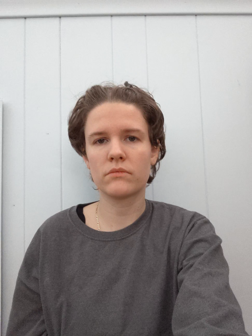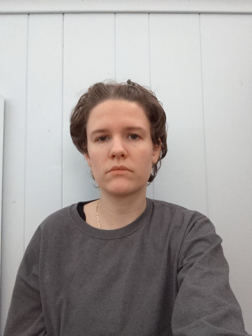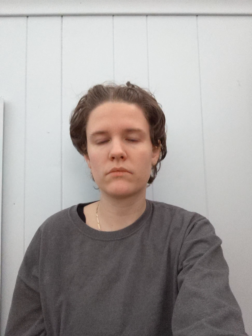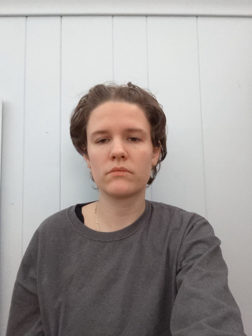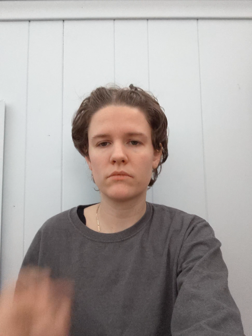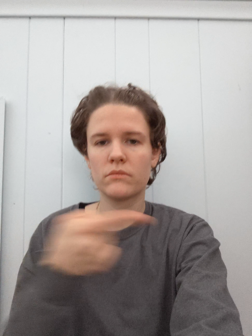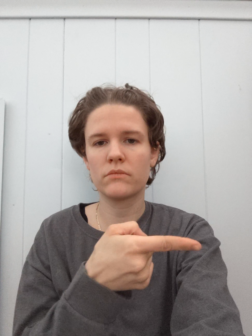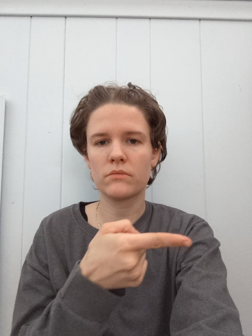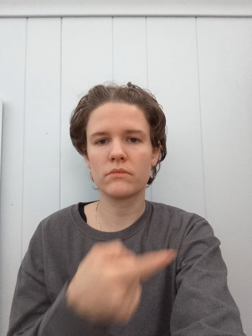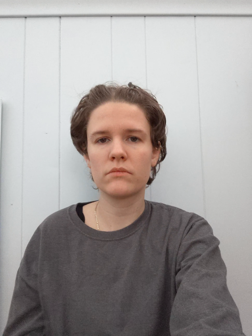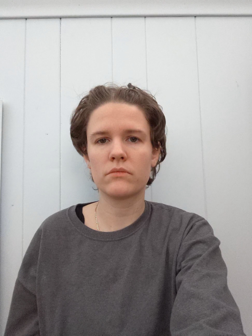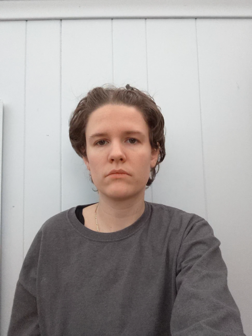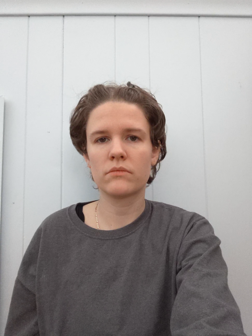he/she/it